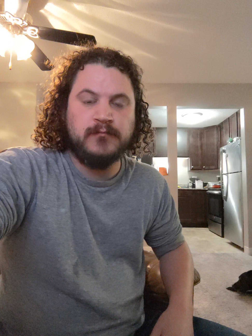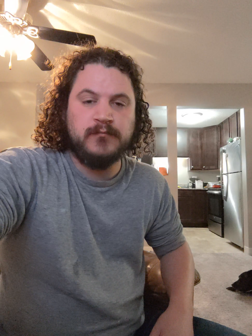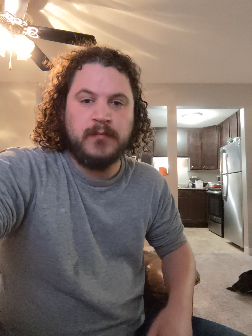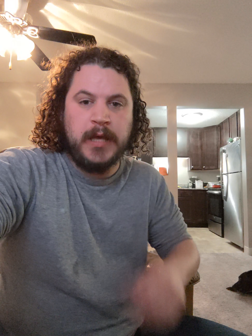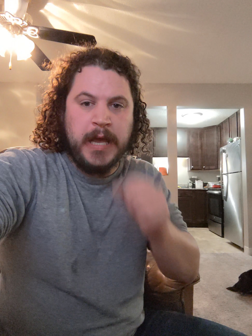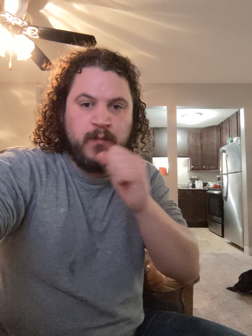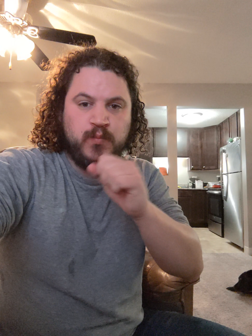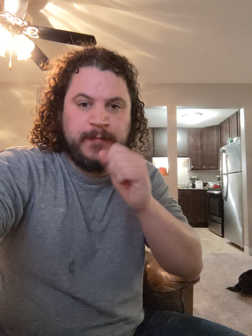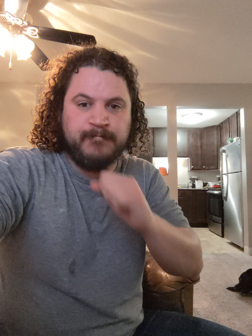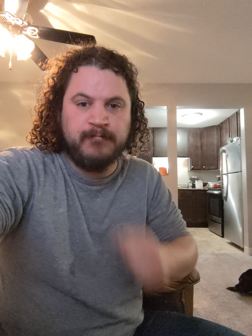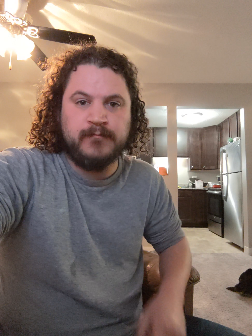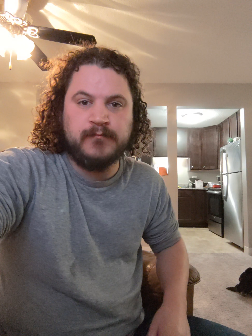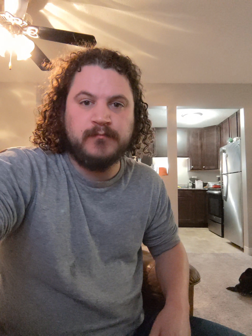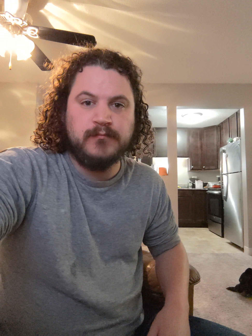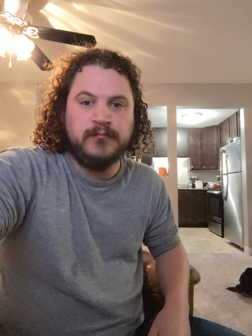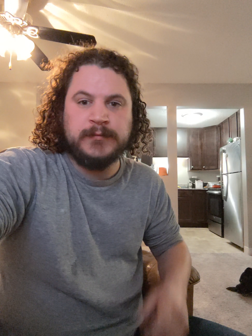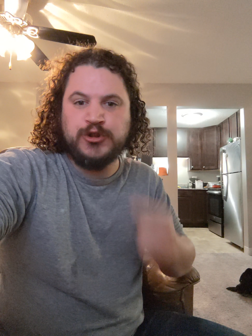ice cream